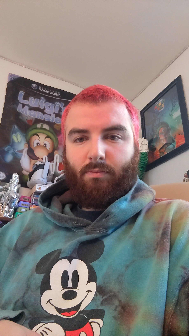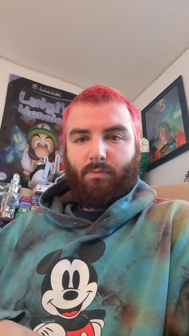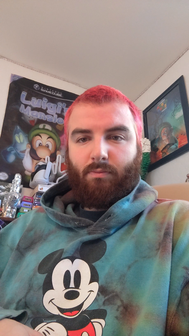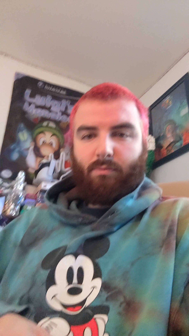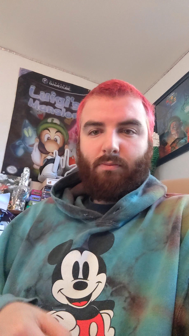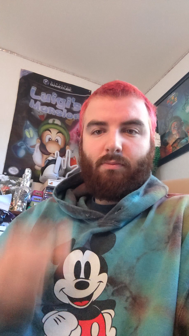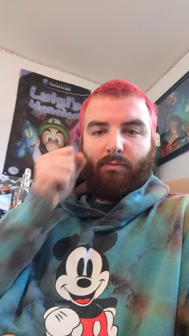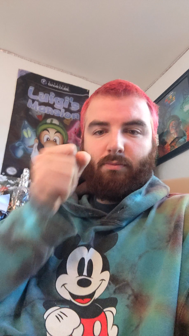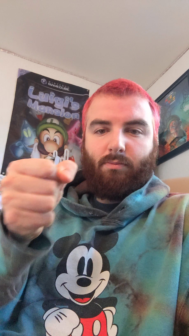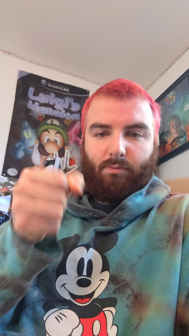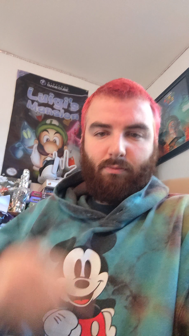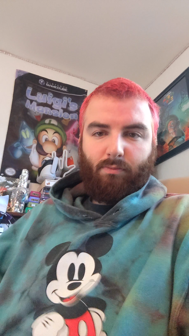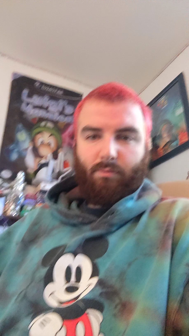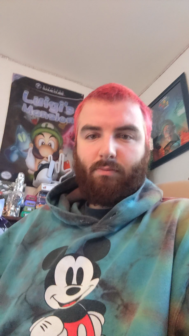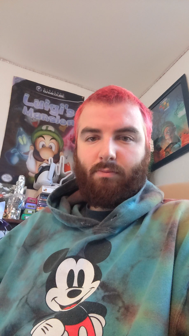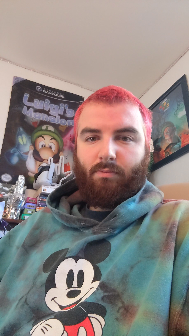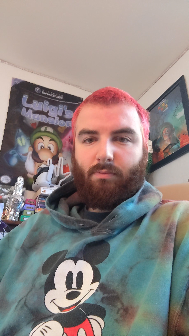hit